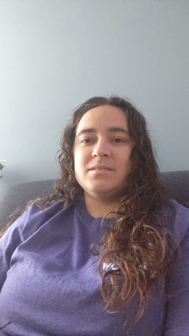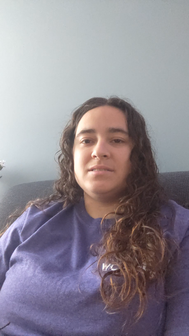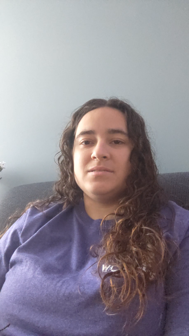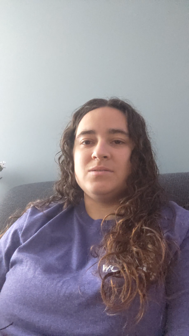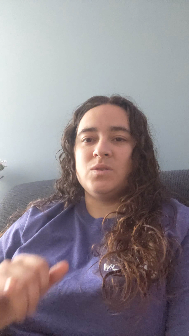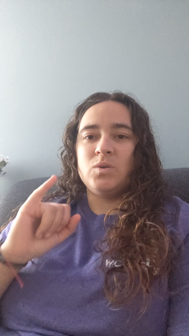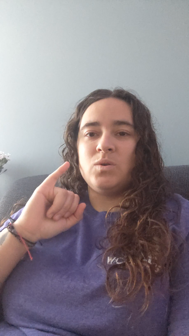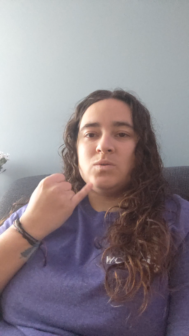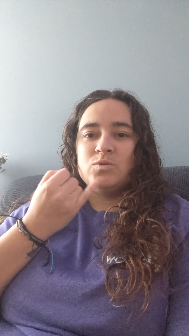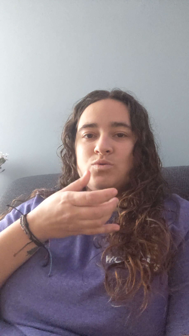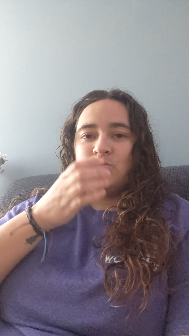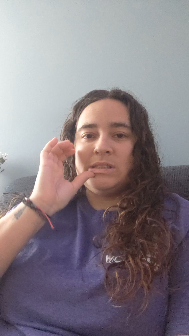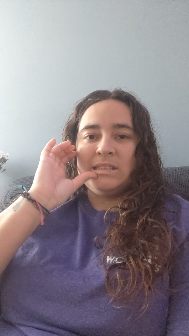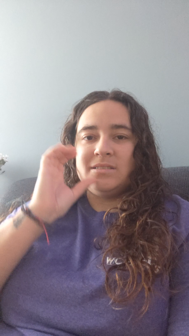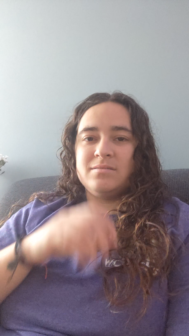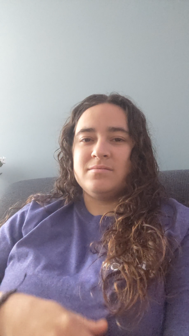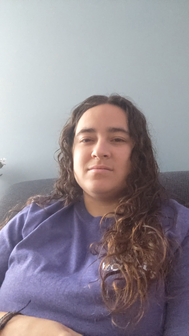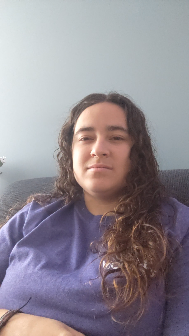juice